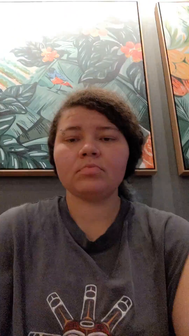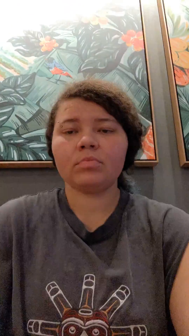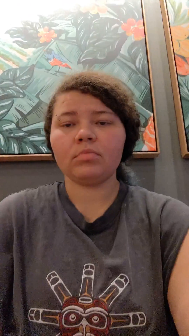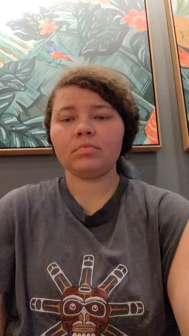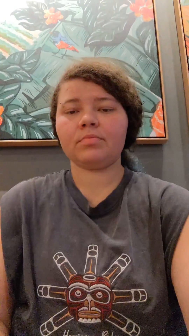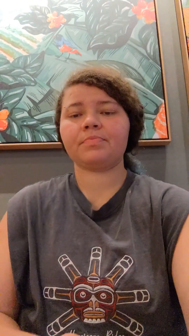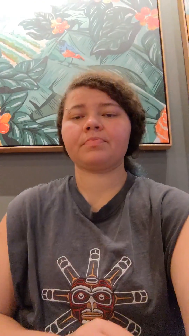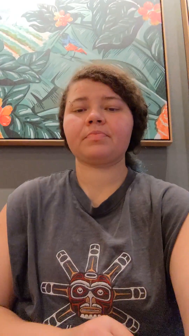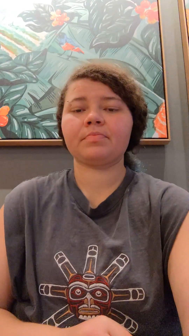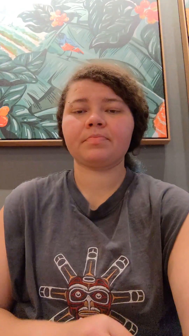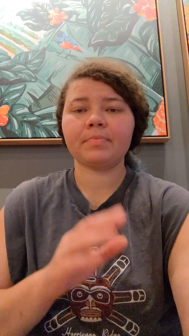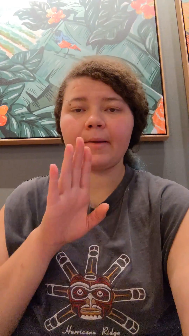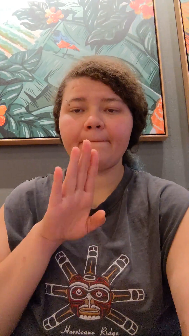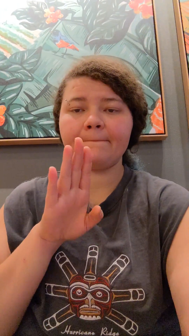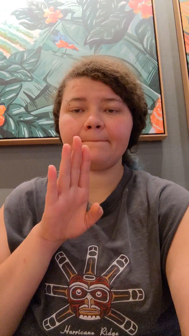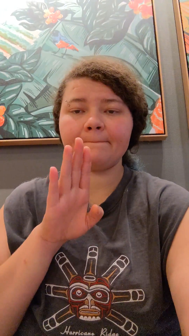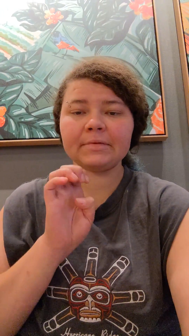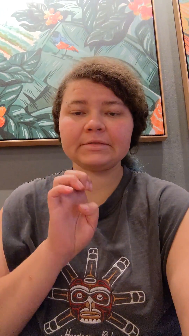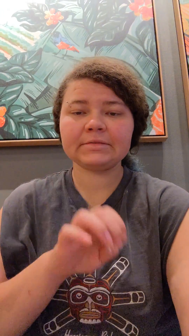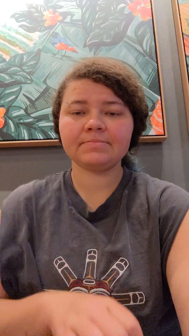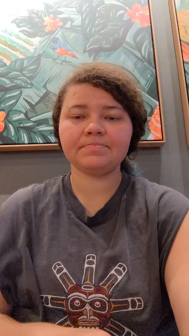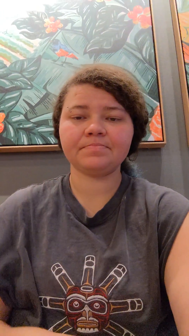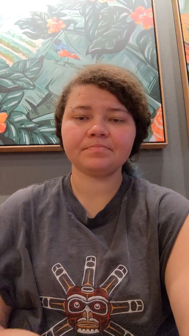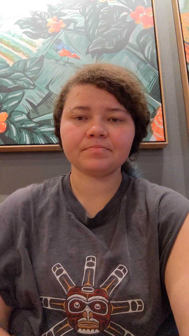be